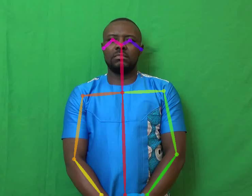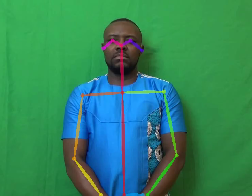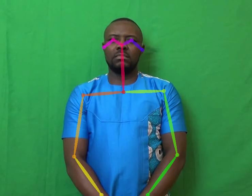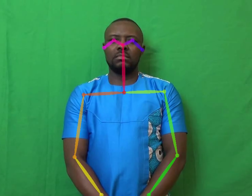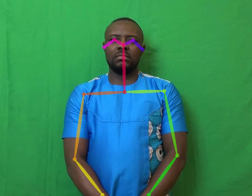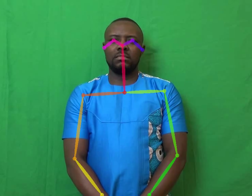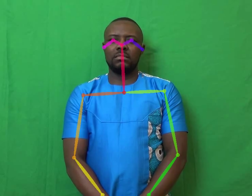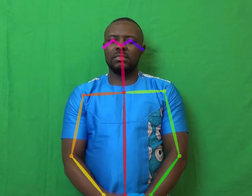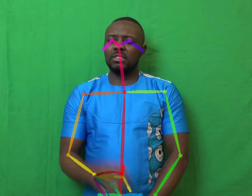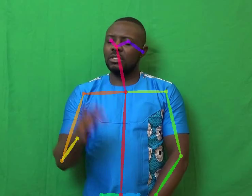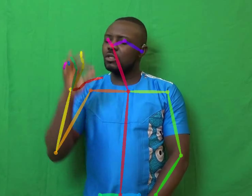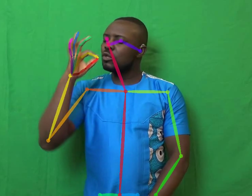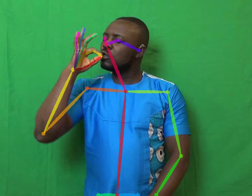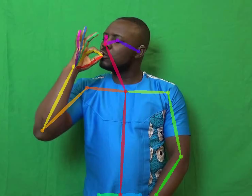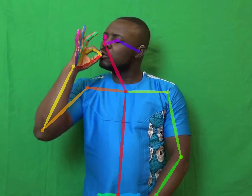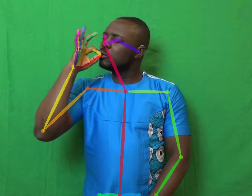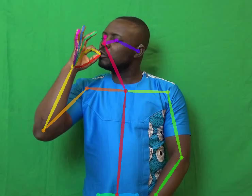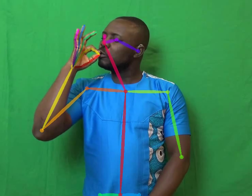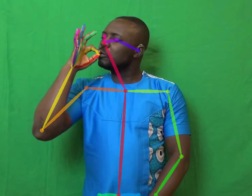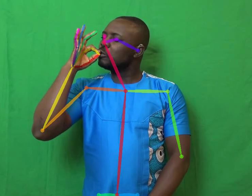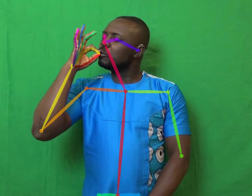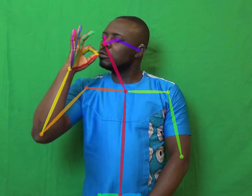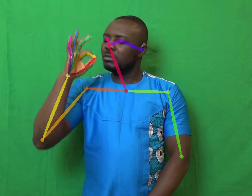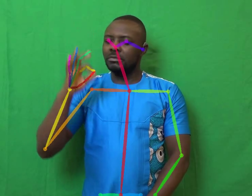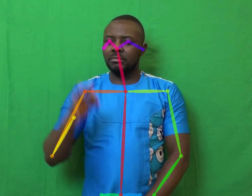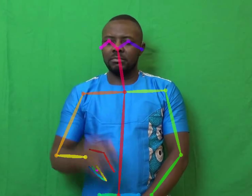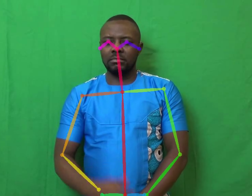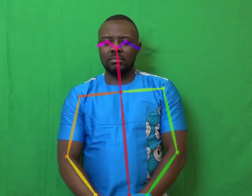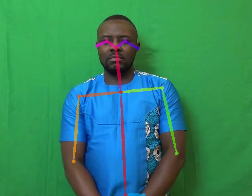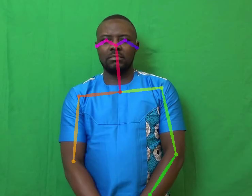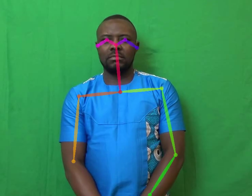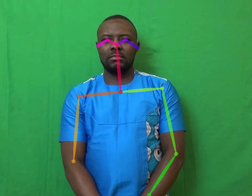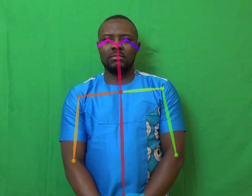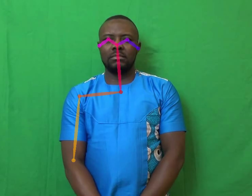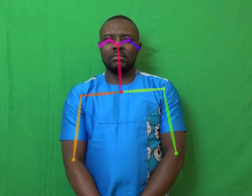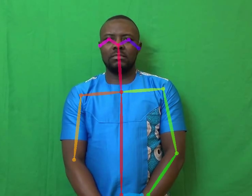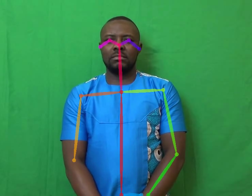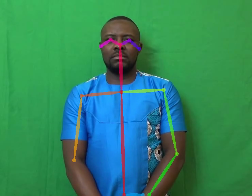marijuana